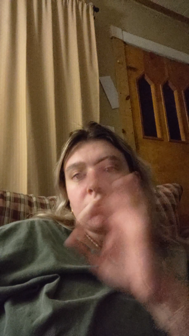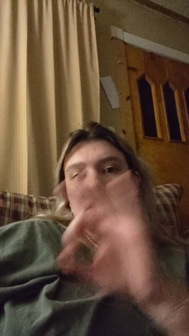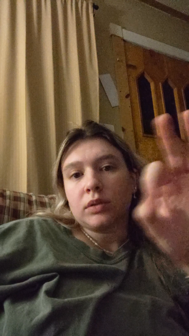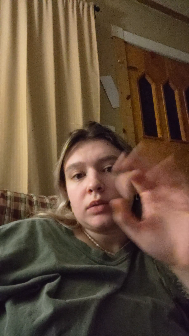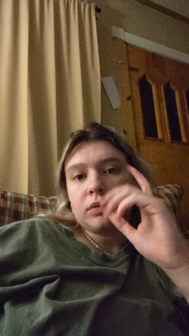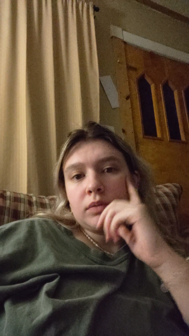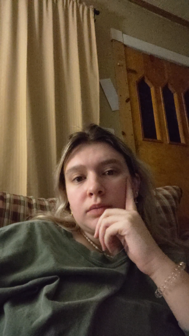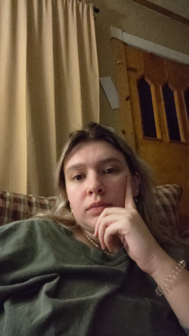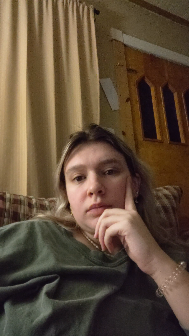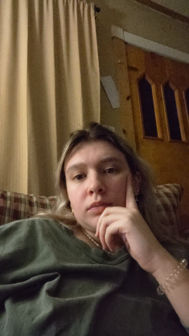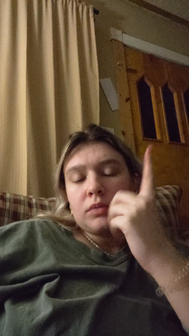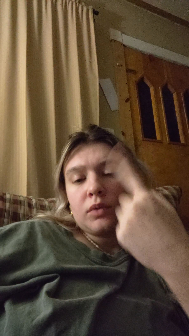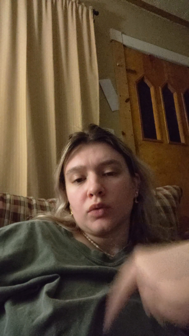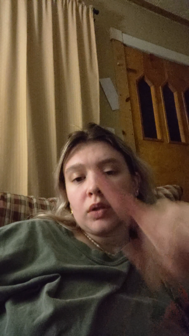around